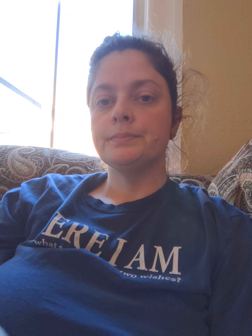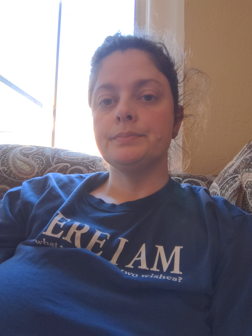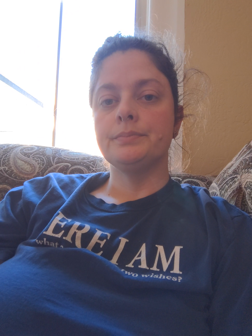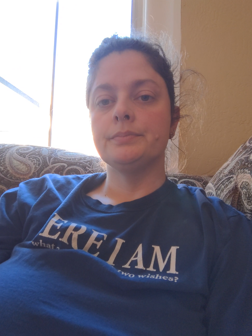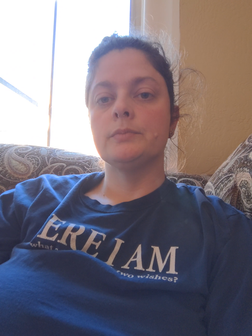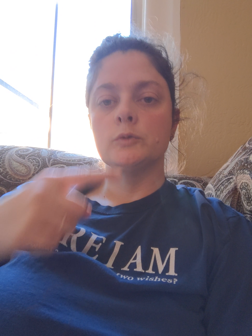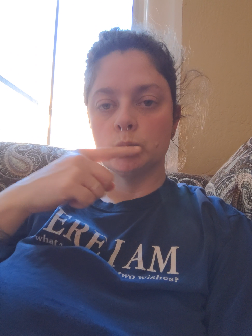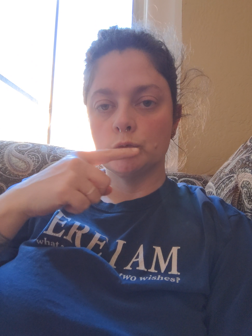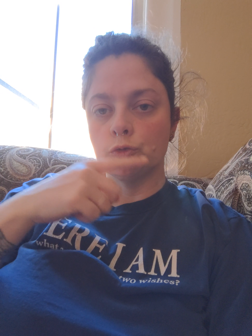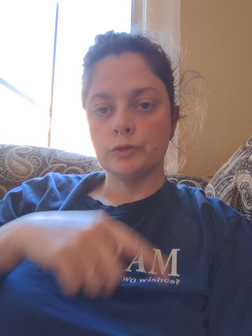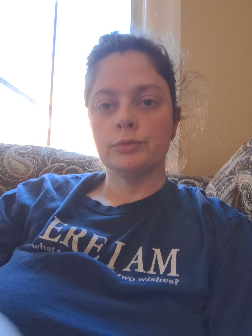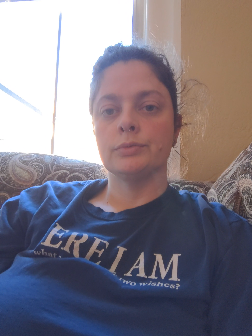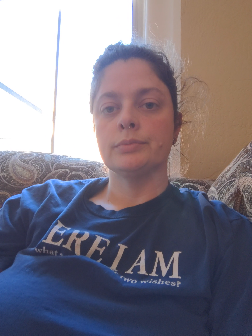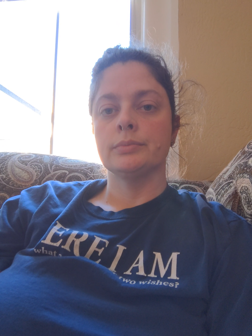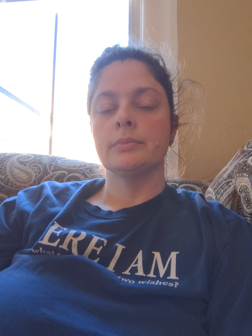toothbrush